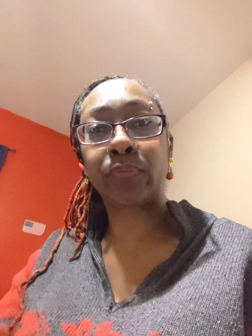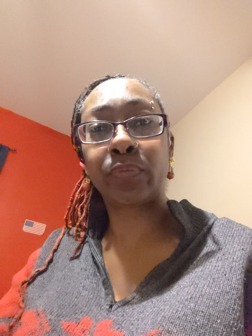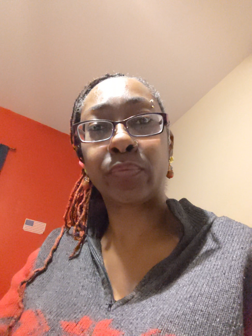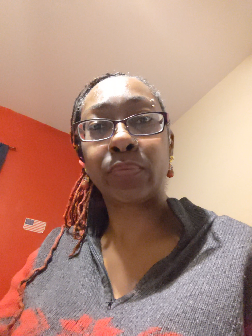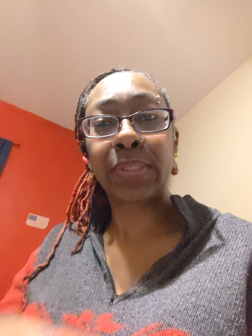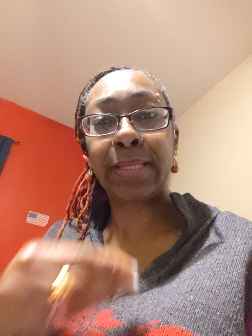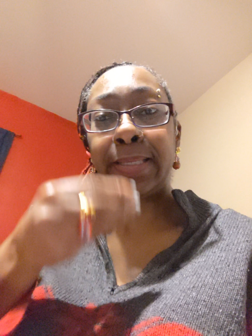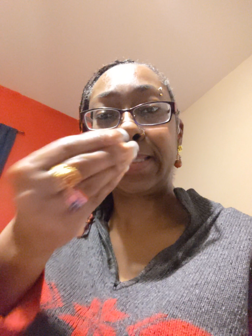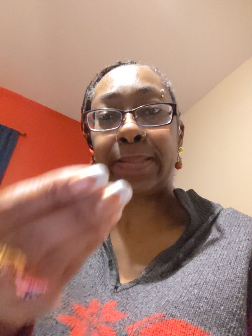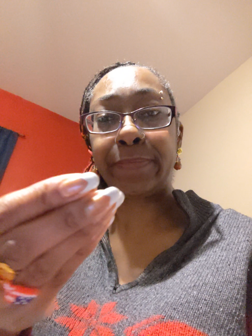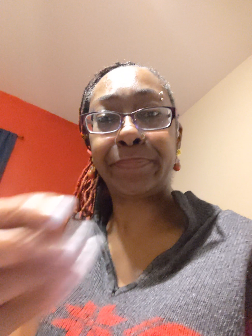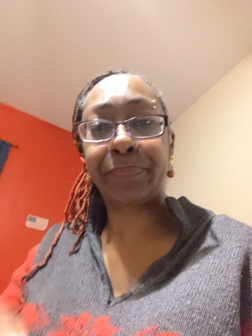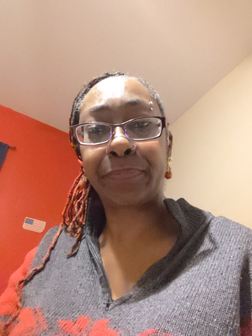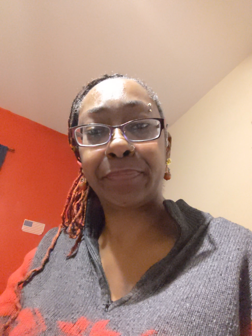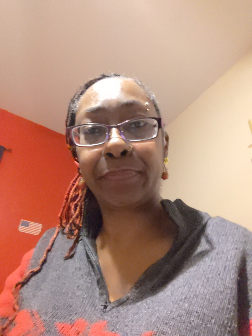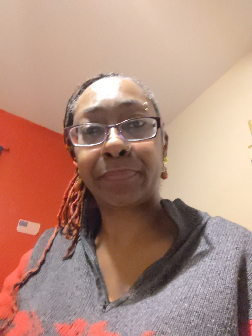give